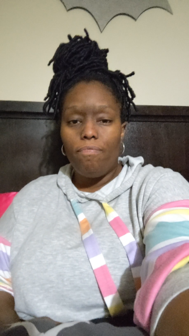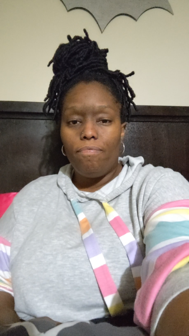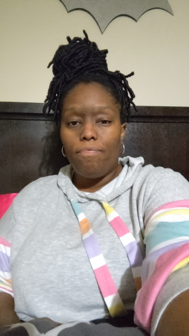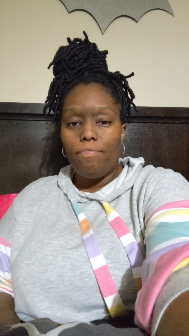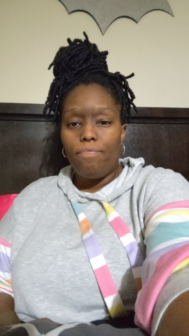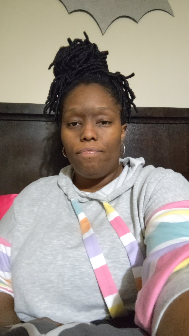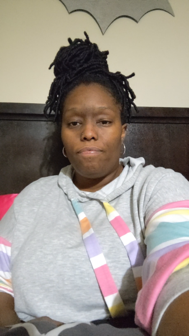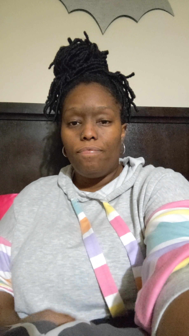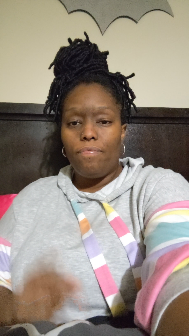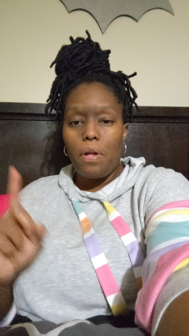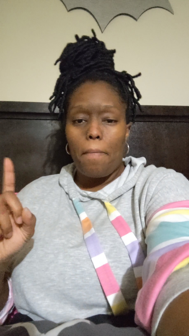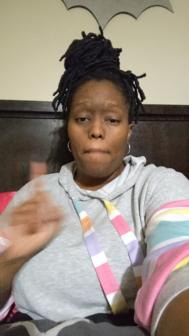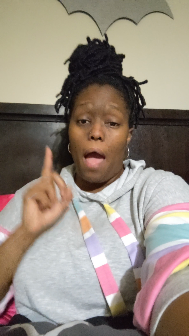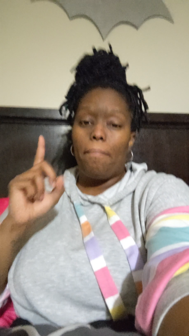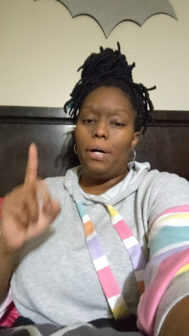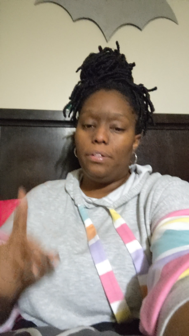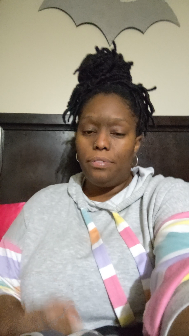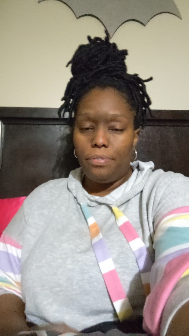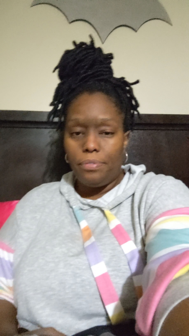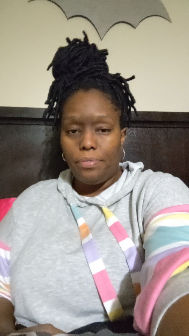bump